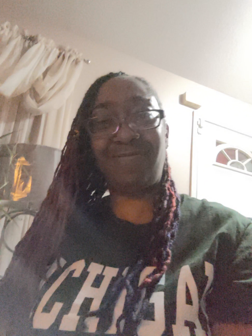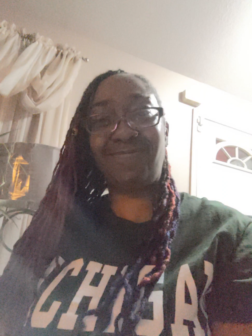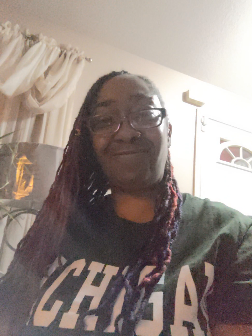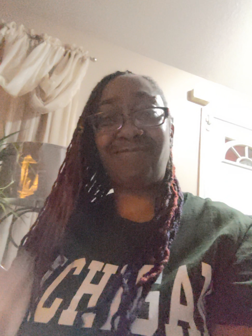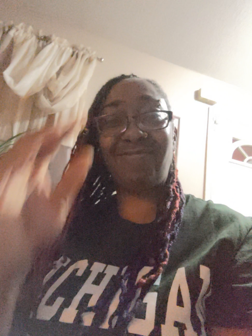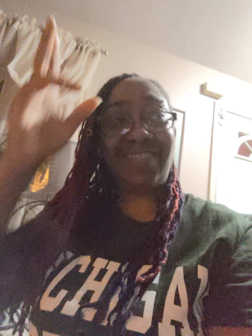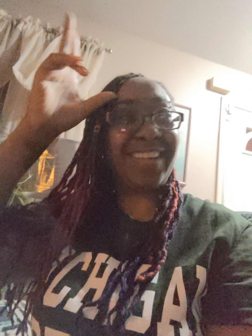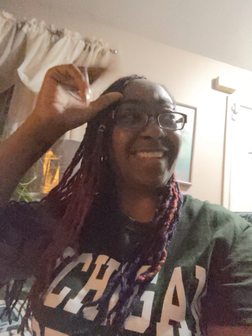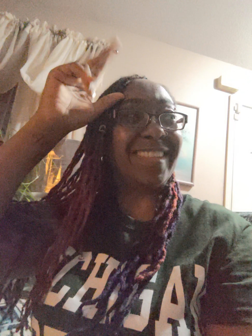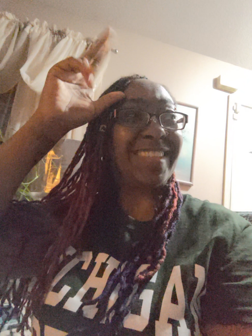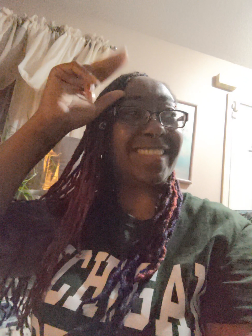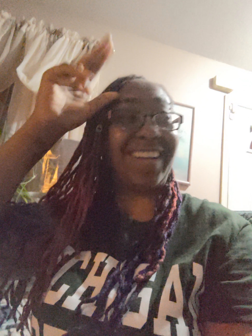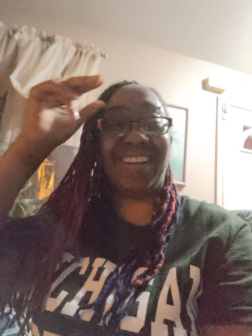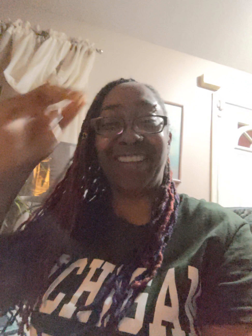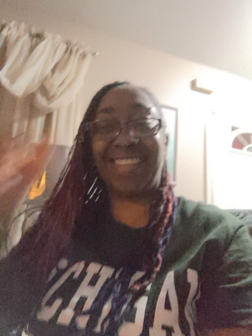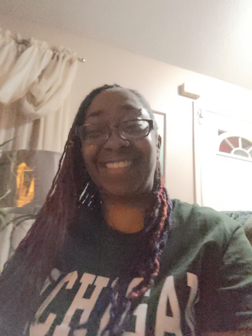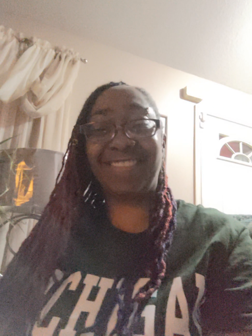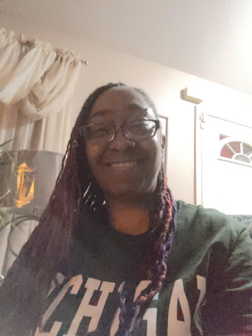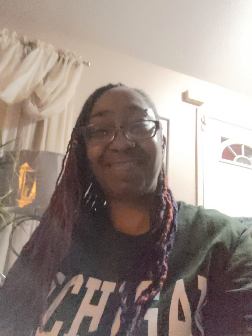horse